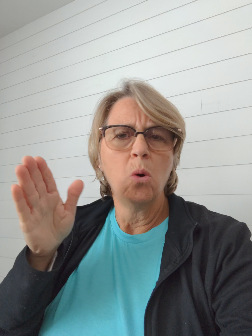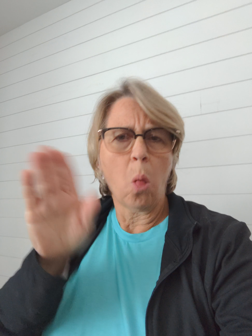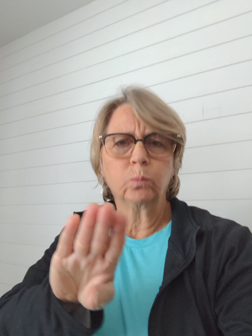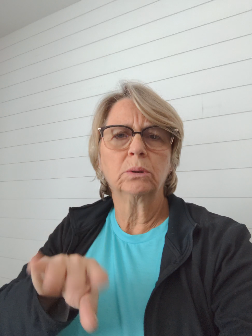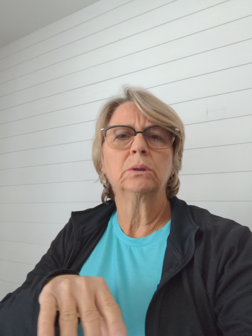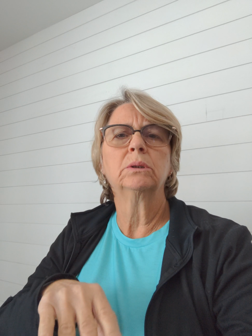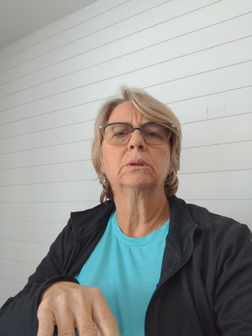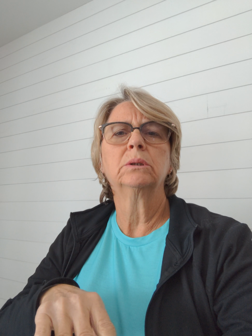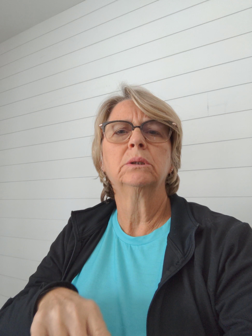close